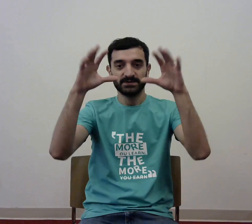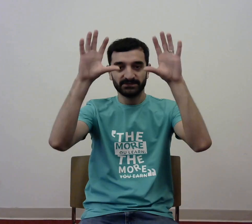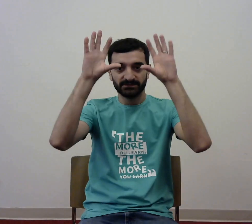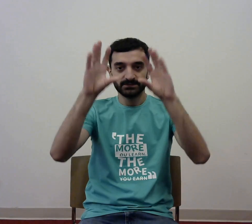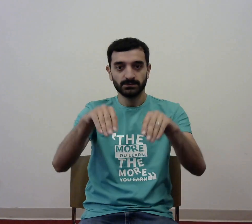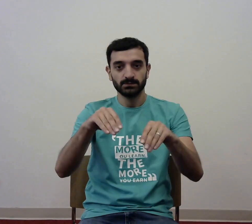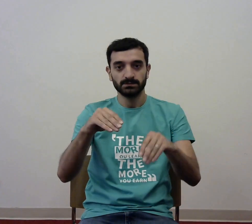söndurə